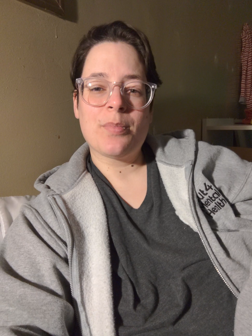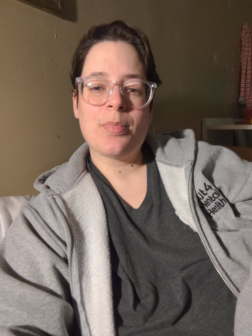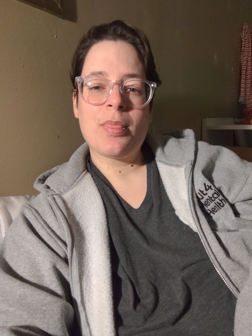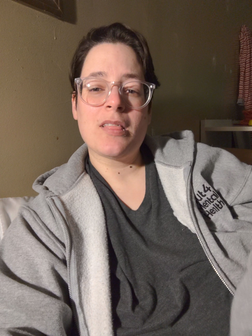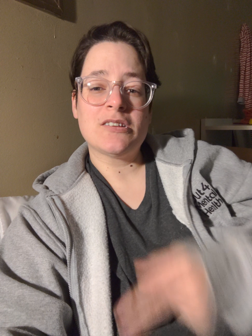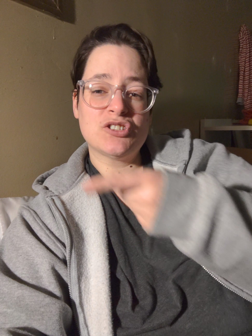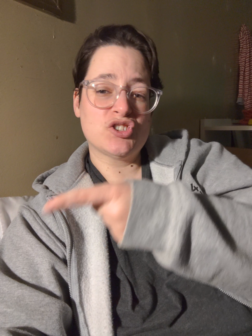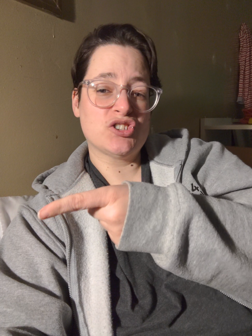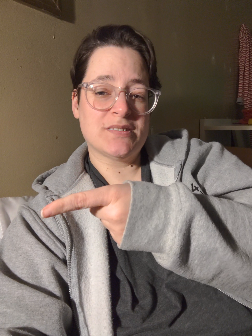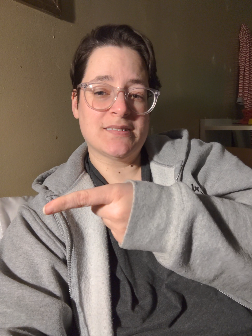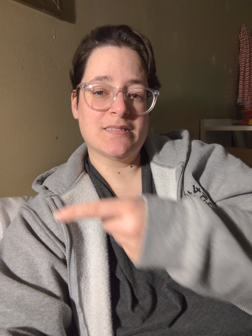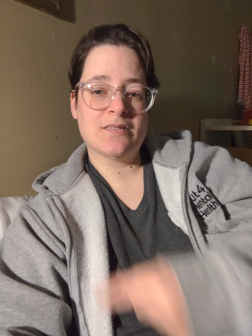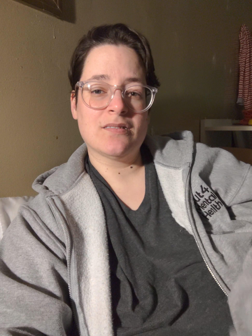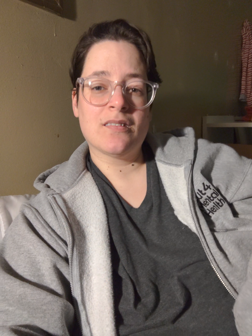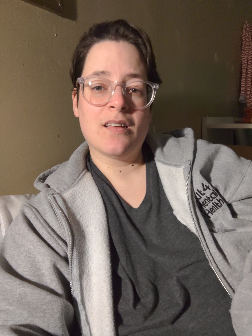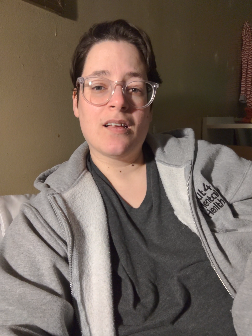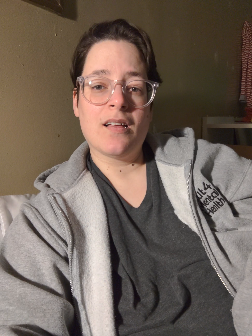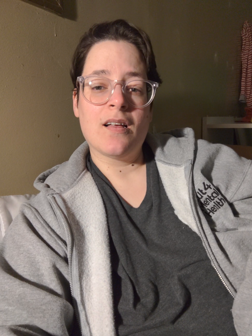he/she/it